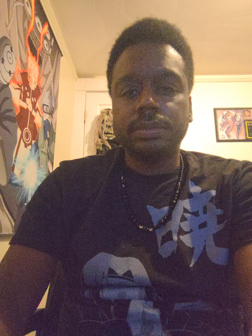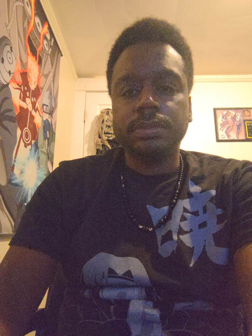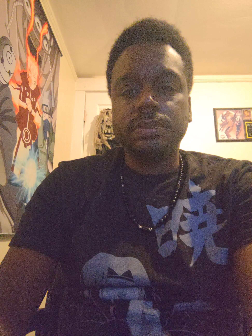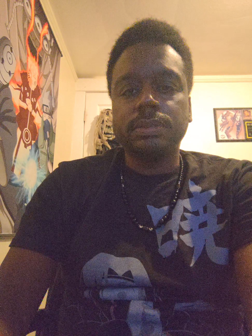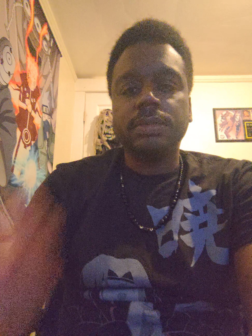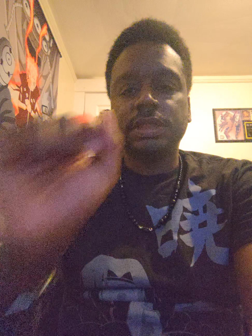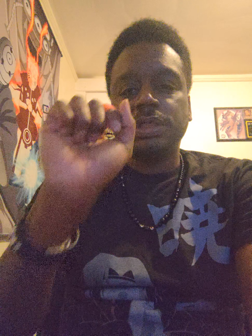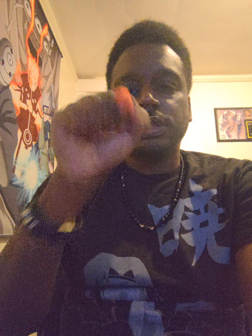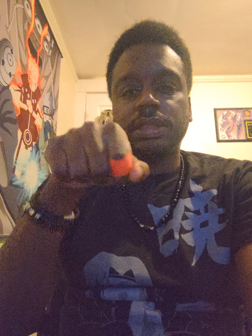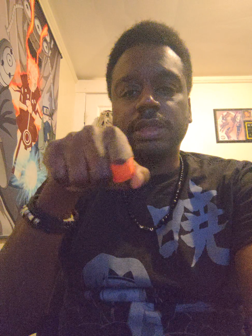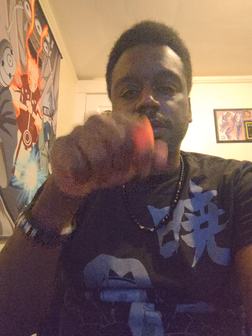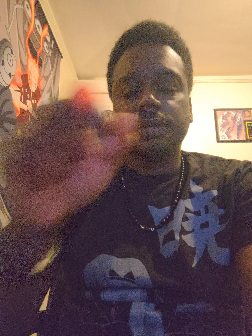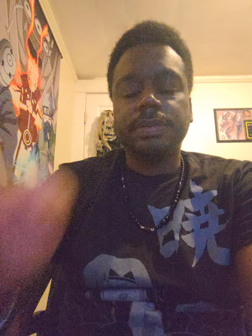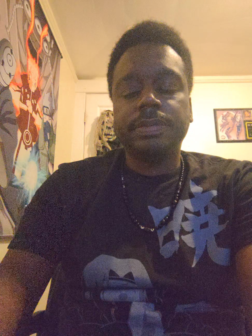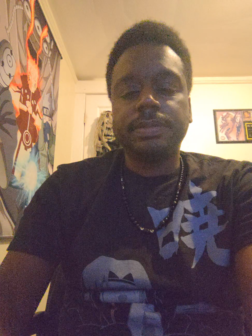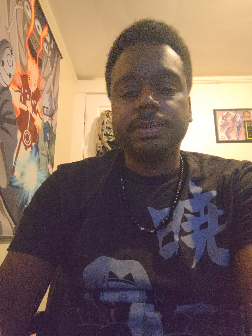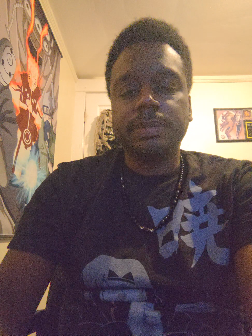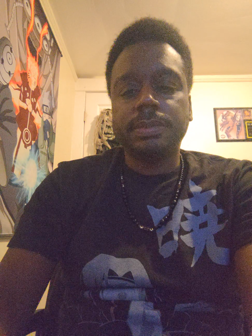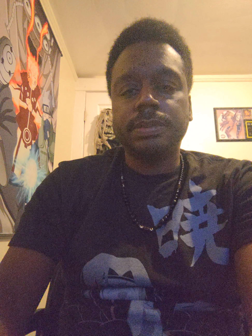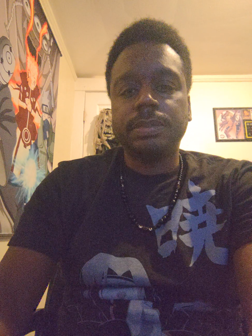yes